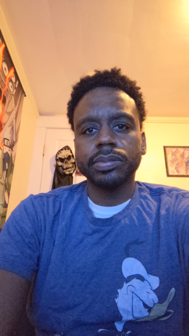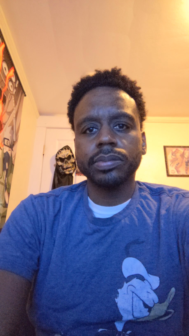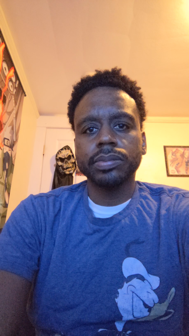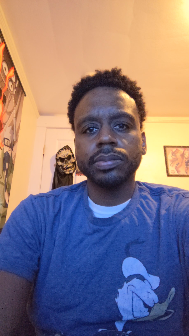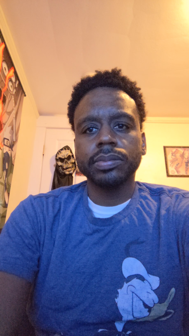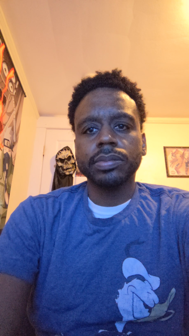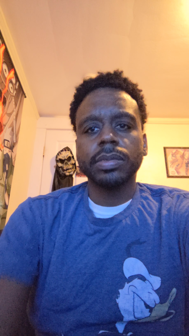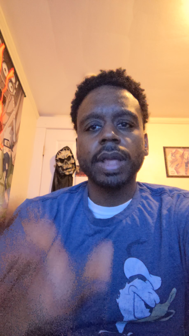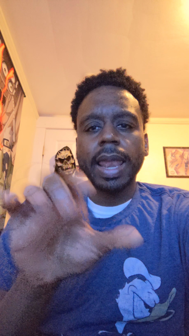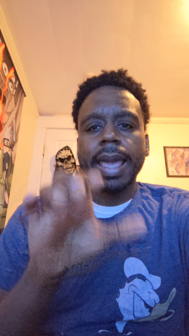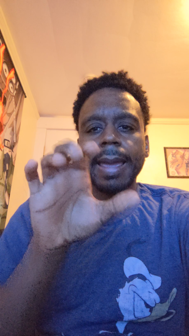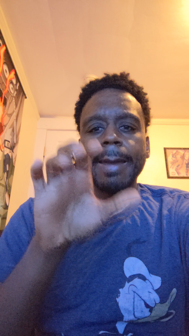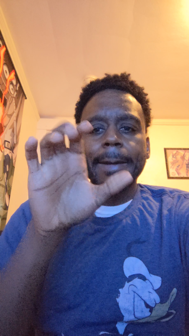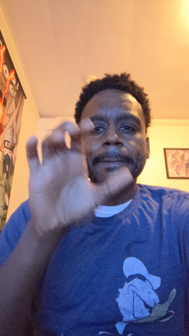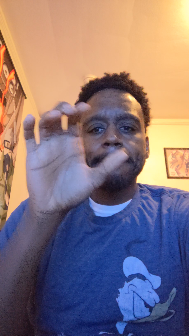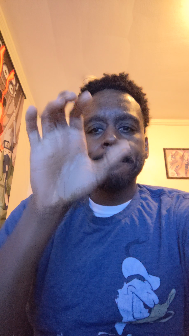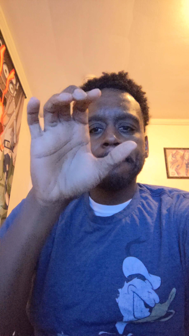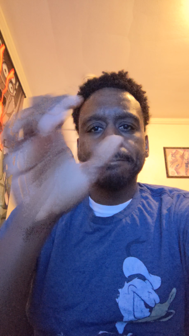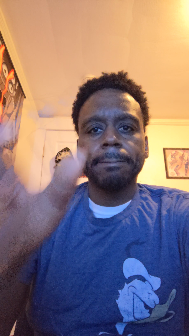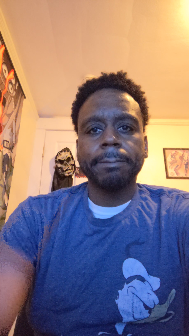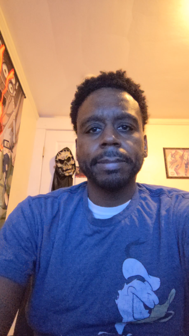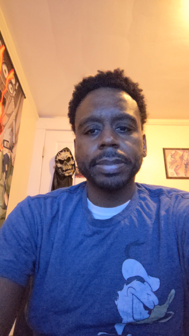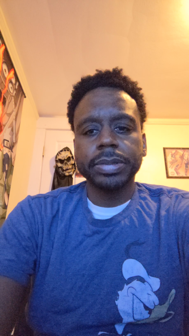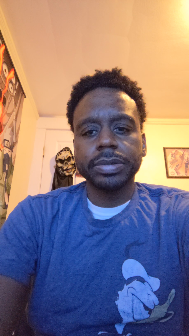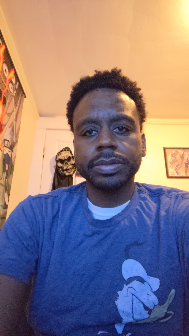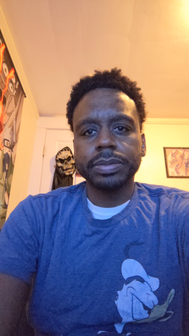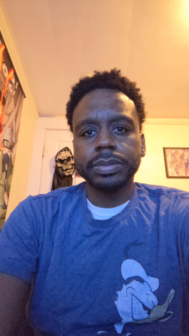climb